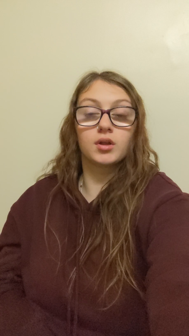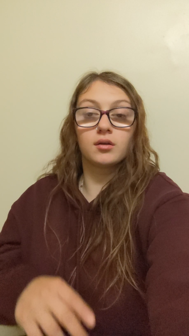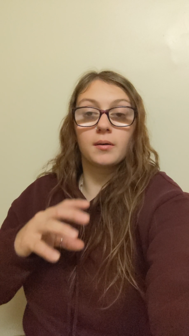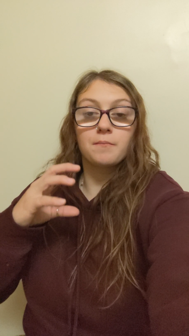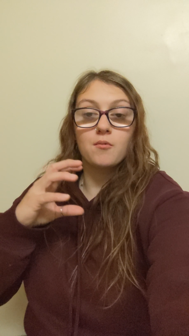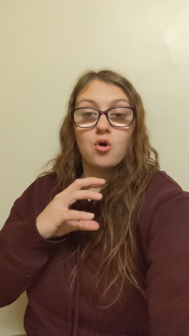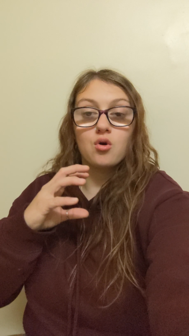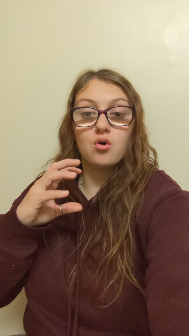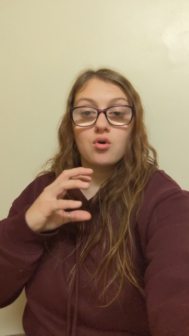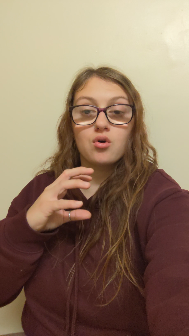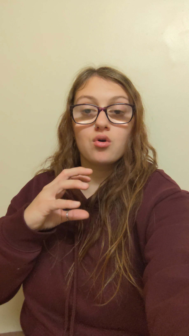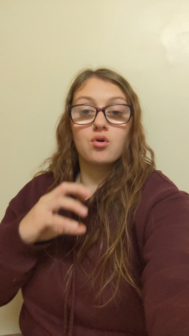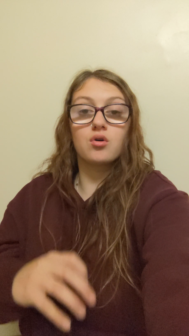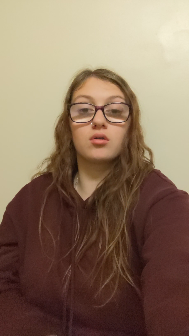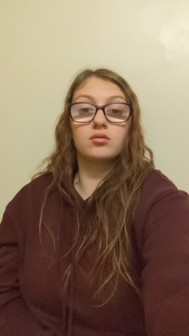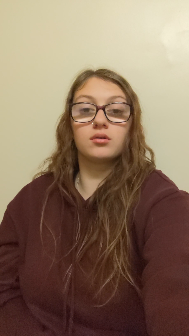ball